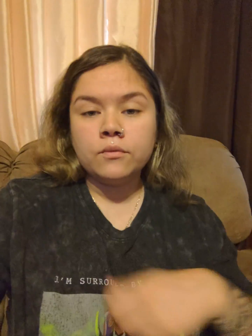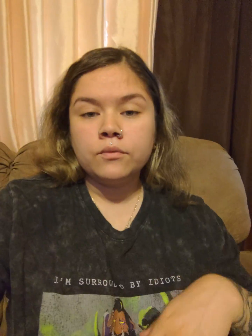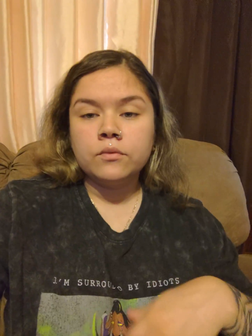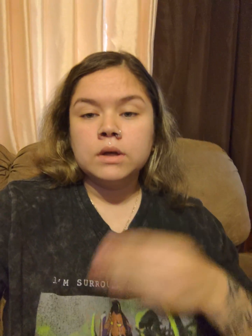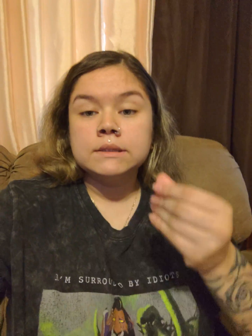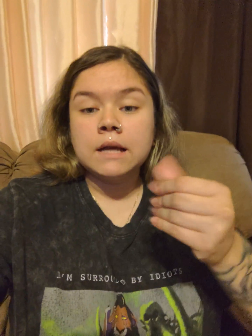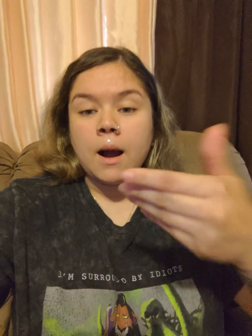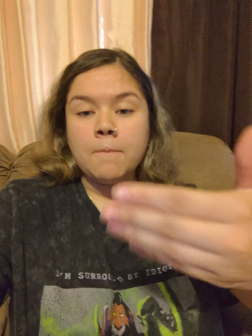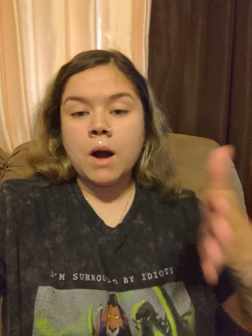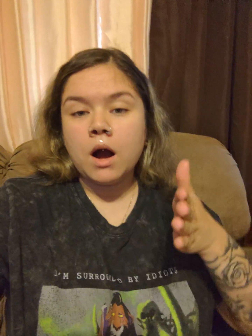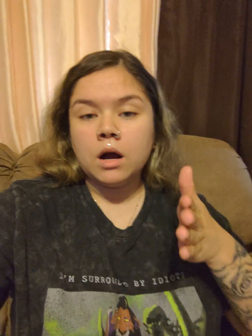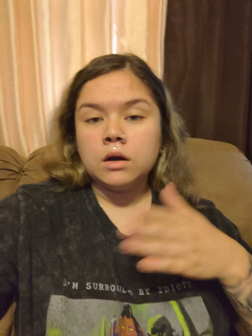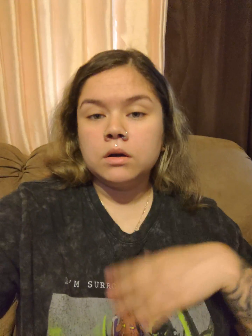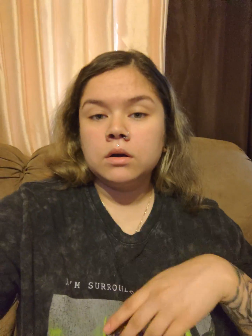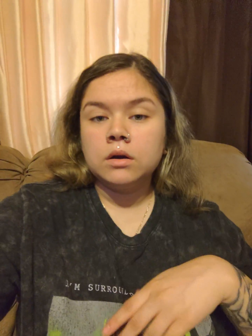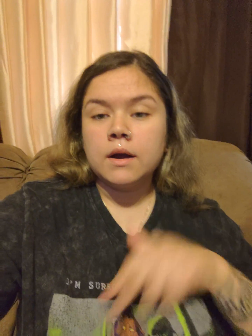sandbox